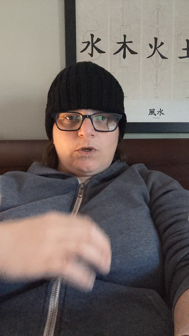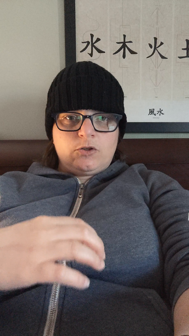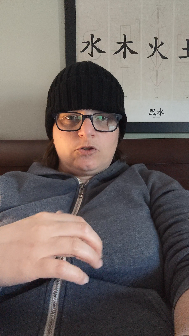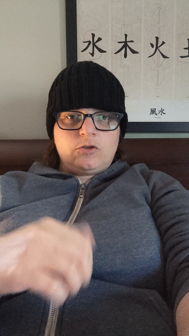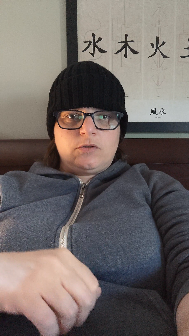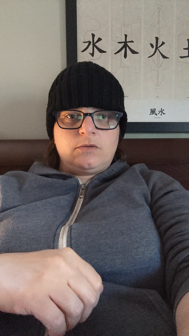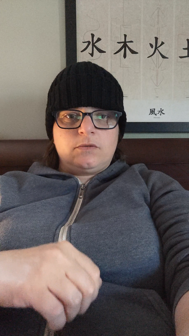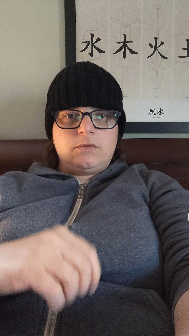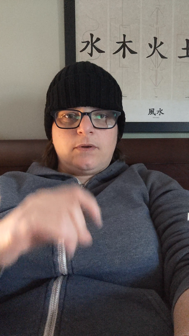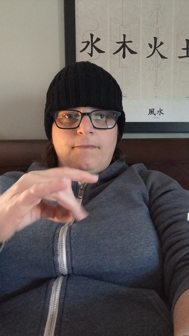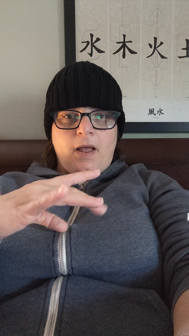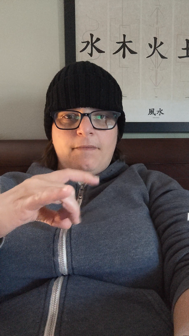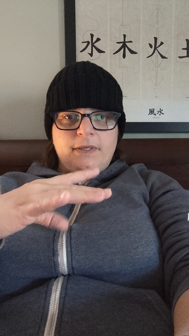pumpkin